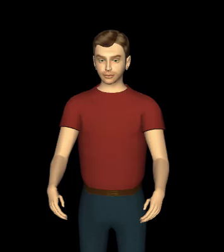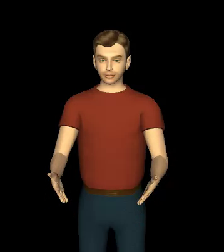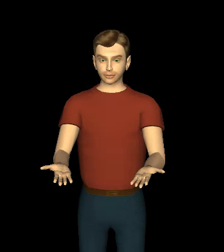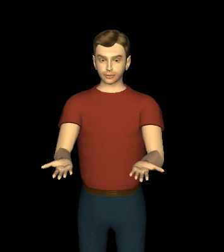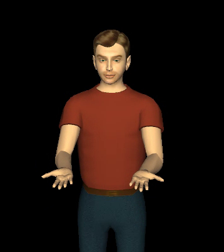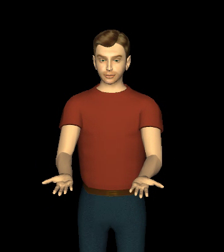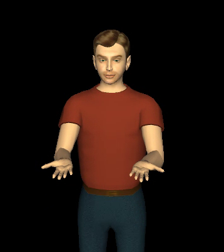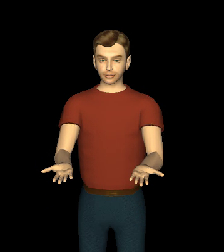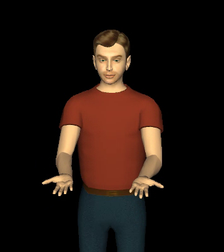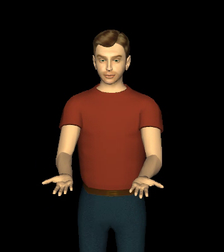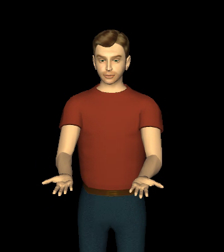اليوم